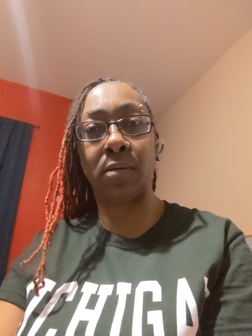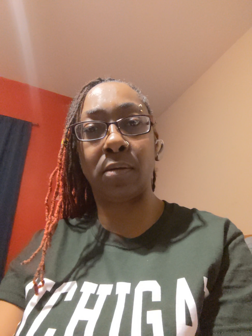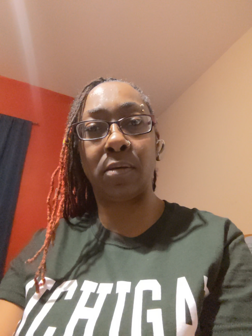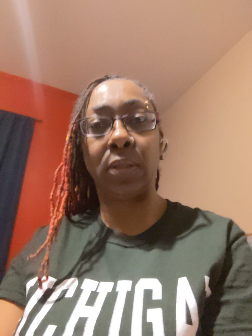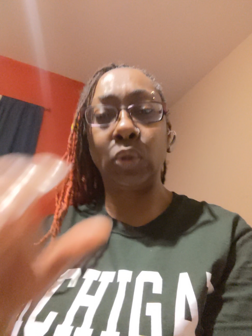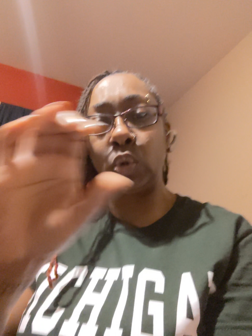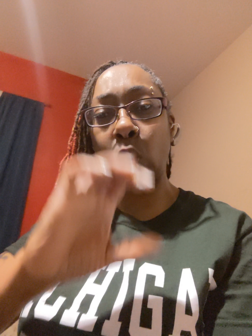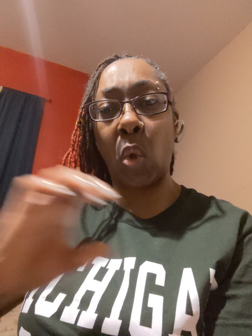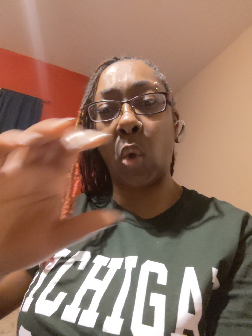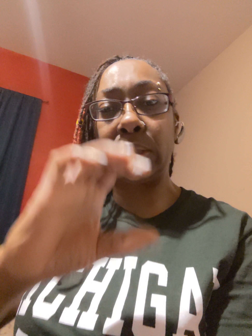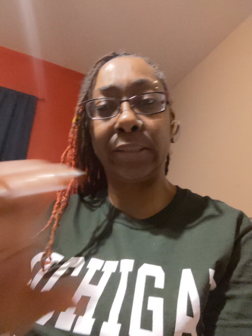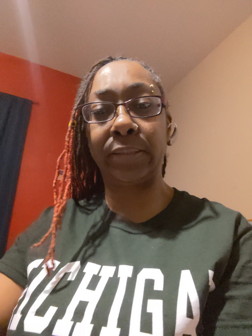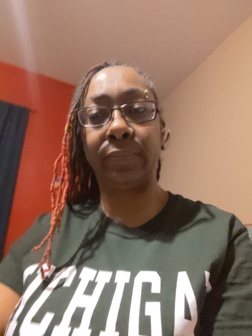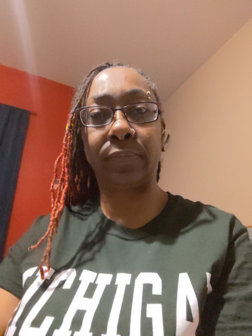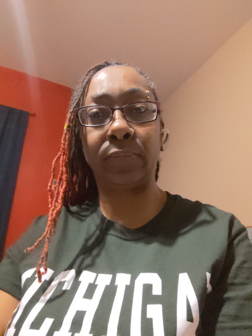chocolate